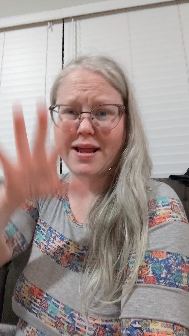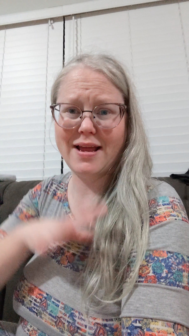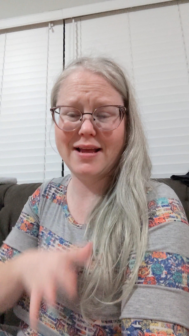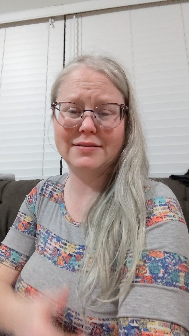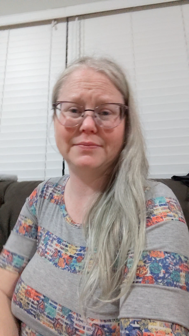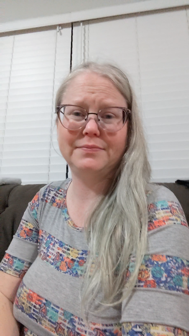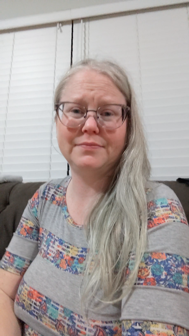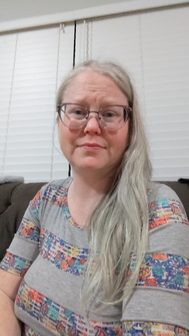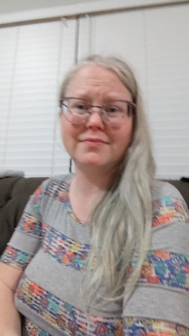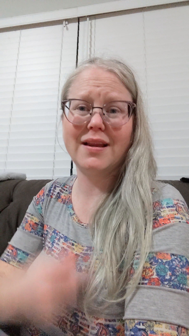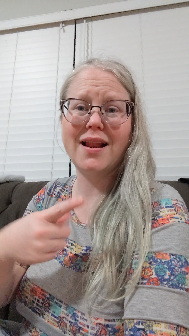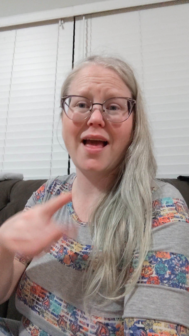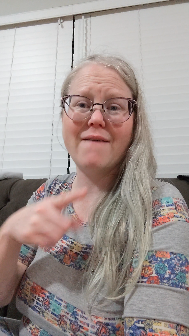knife